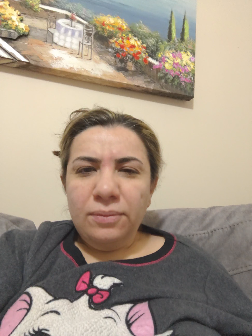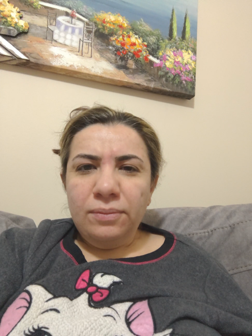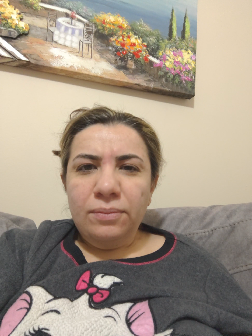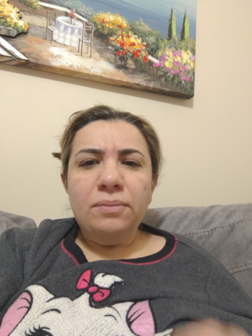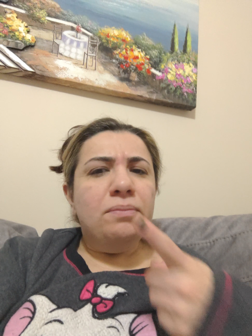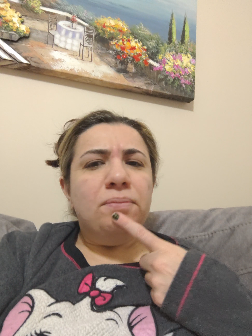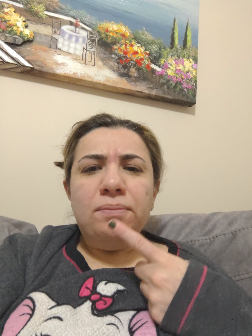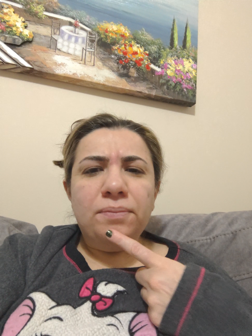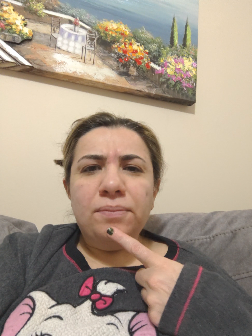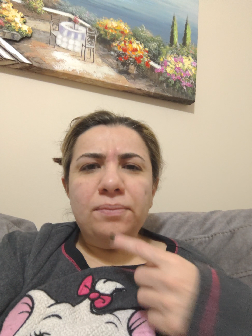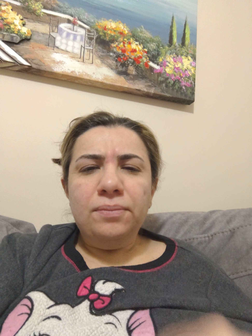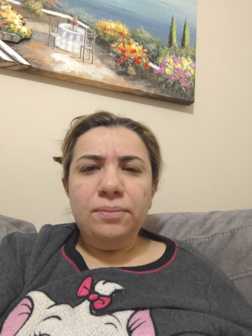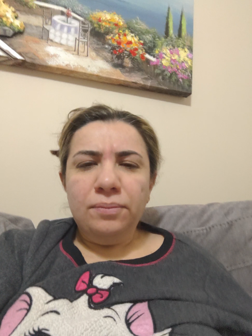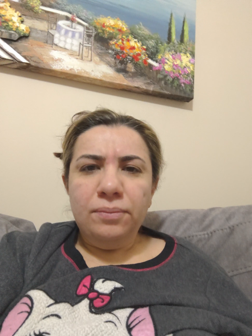say